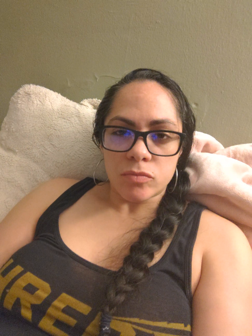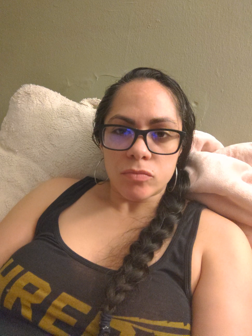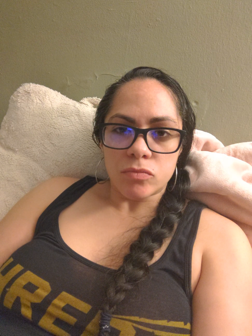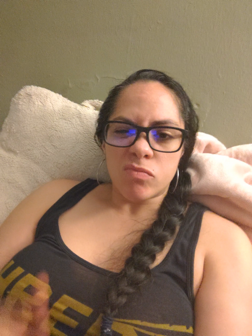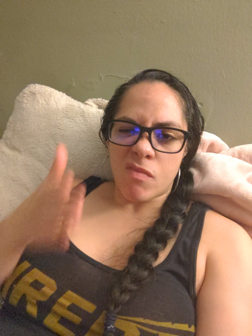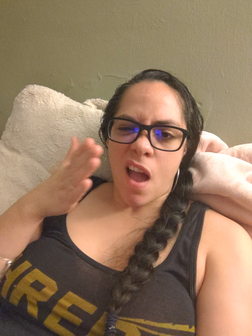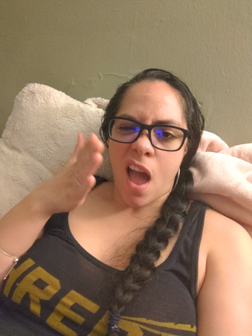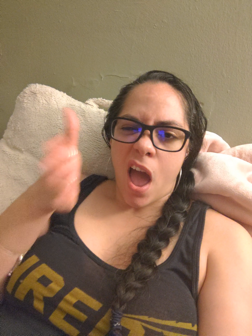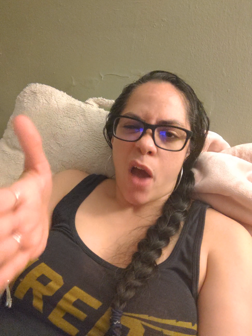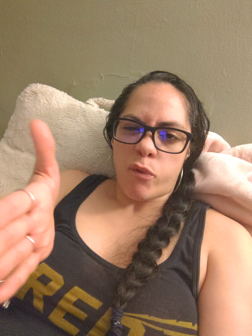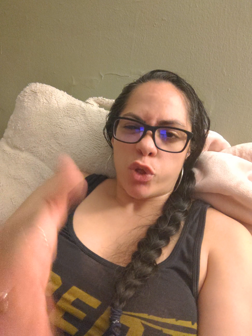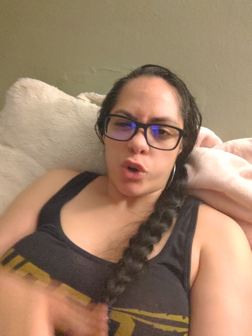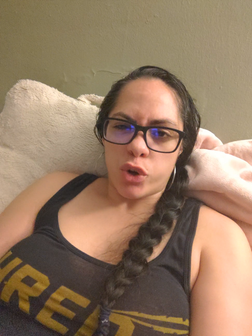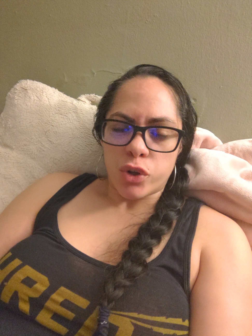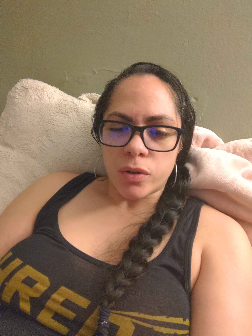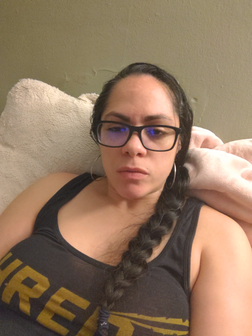after